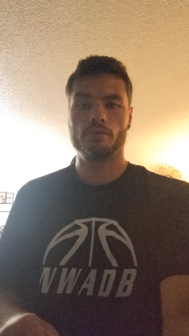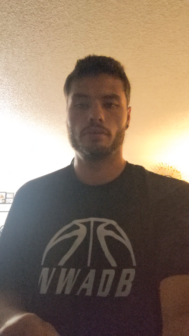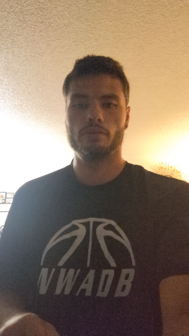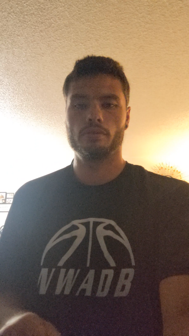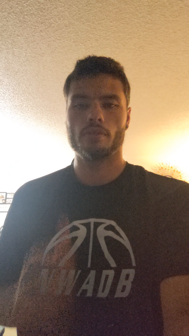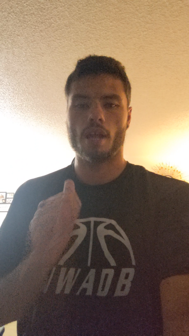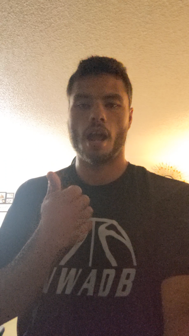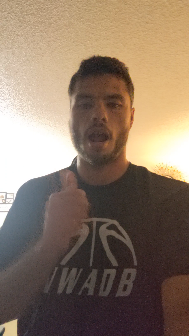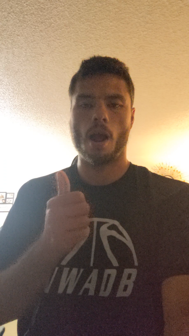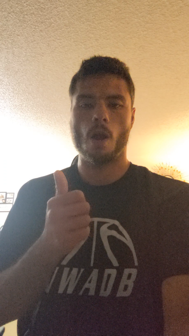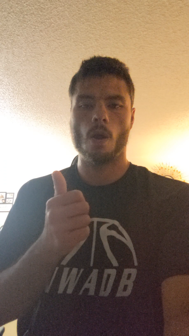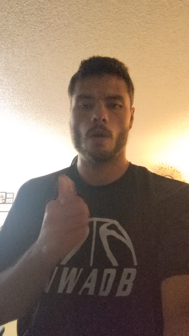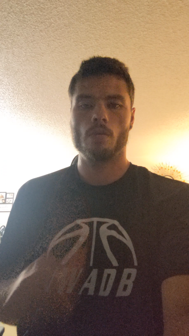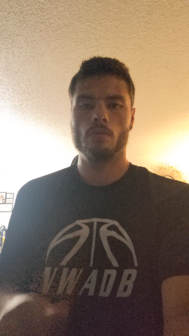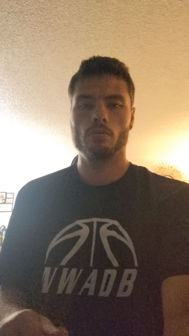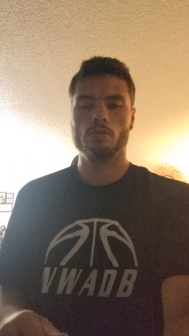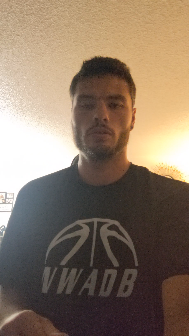how